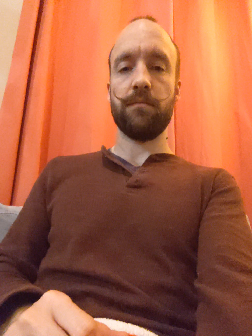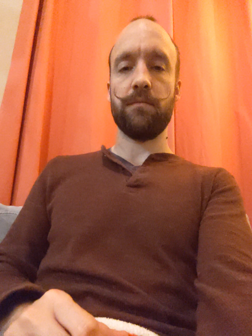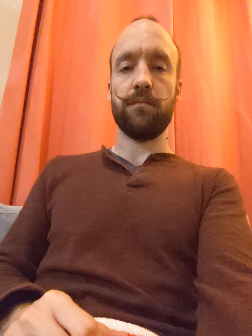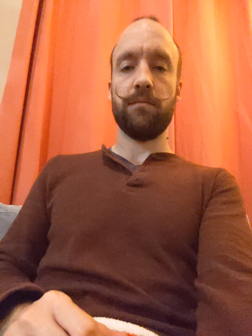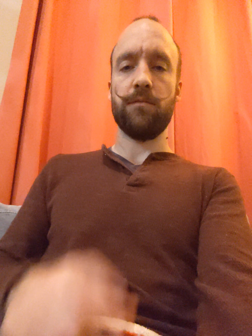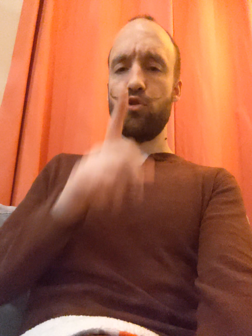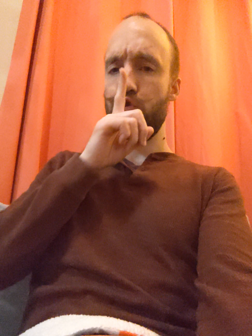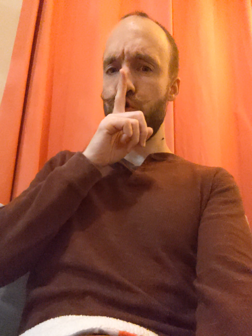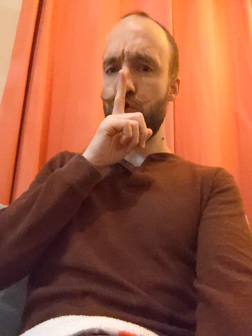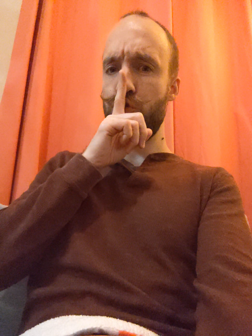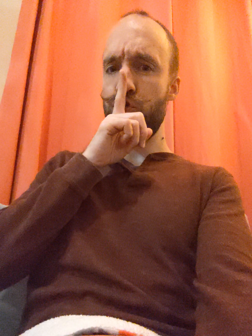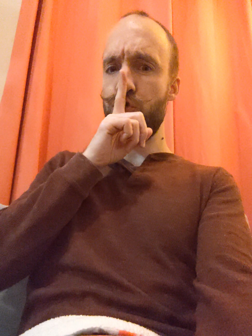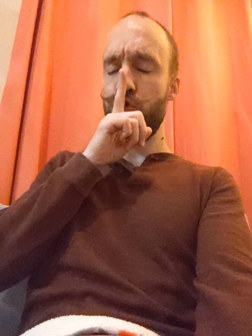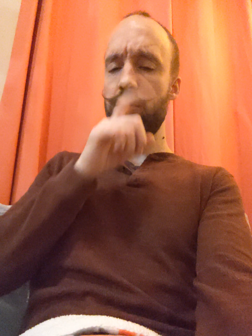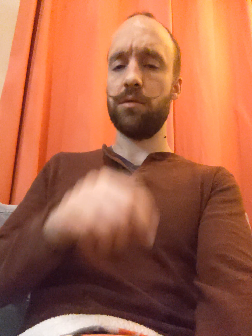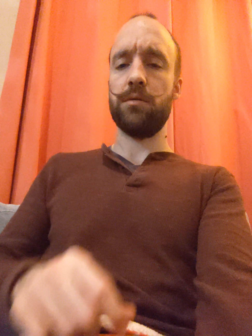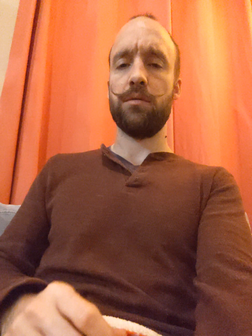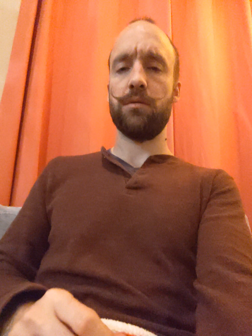shhh